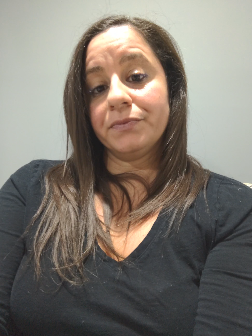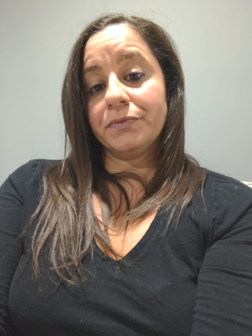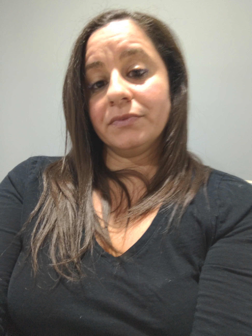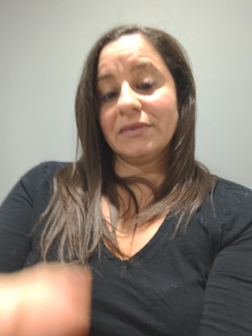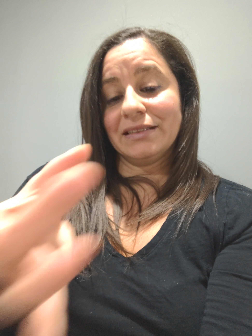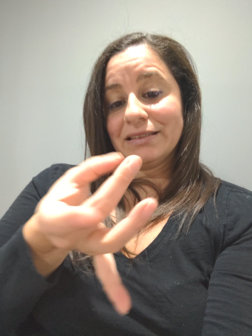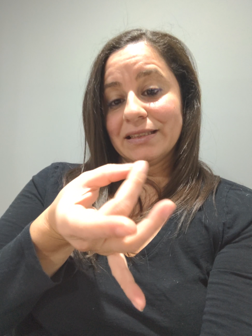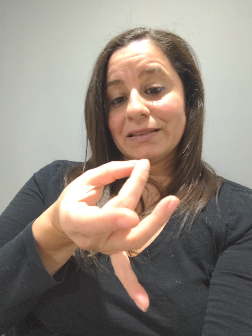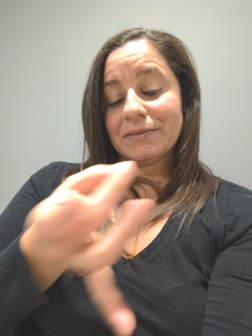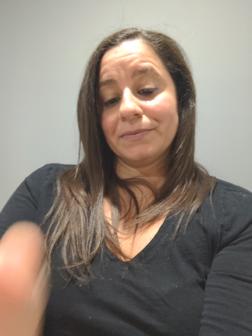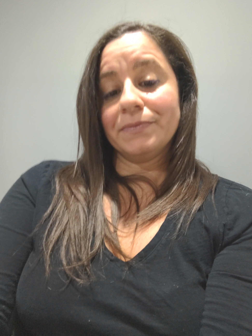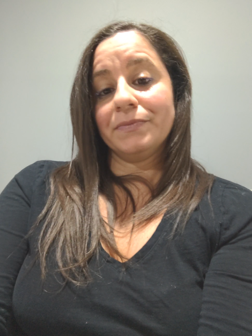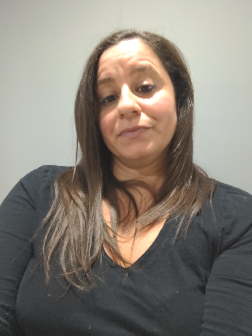sticky